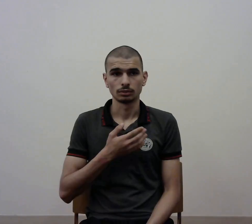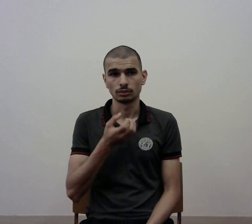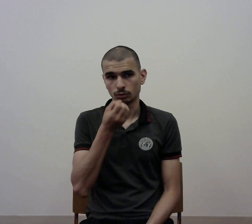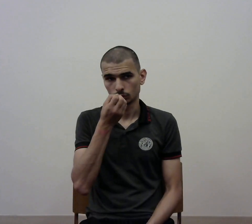bakı